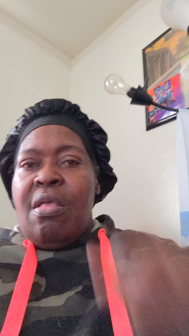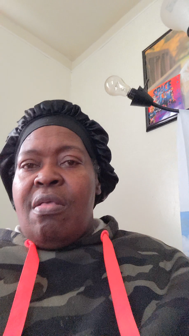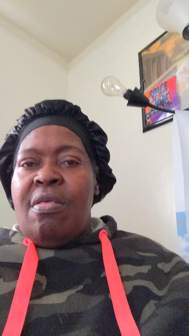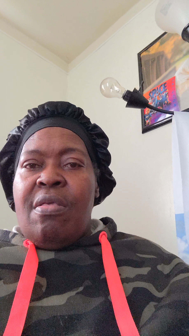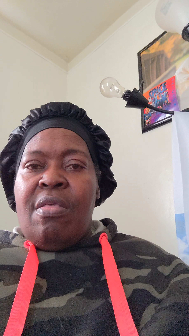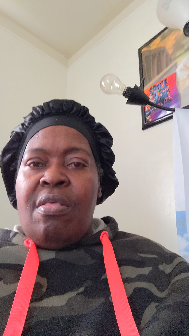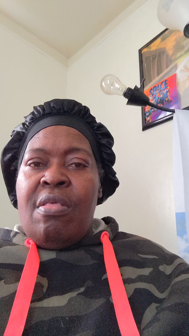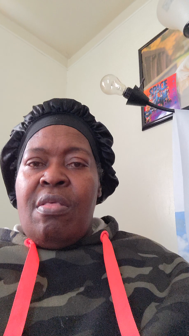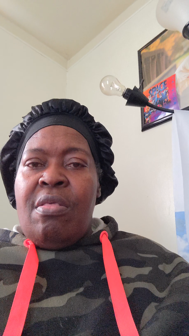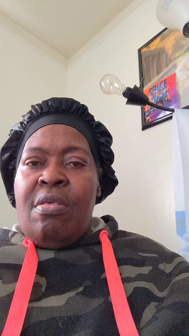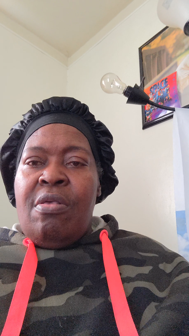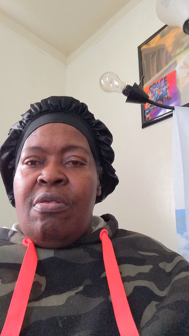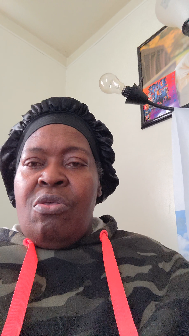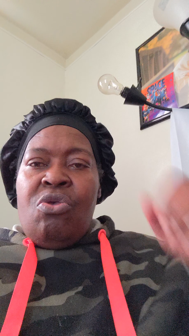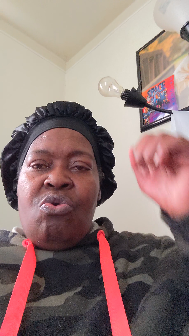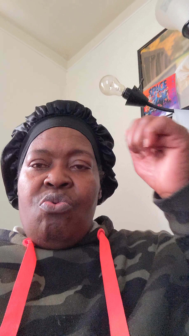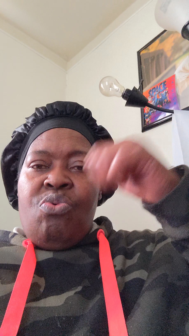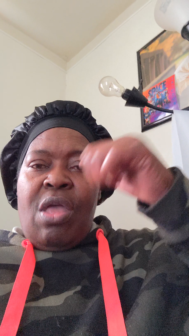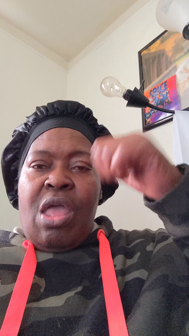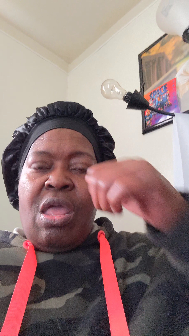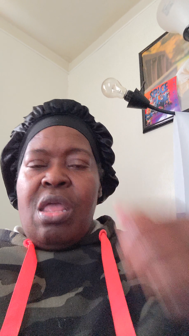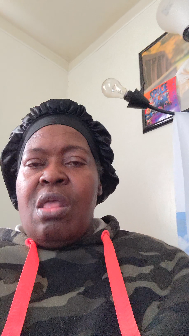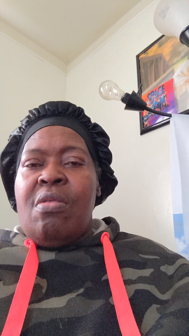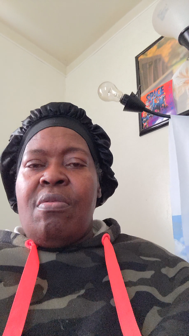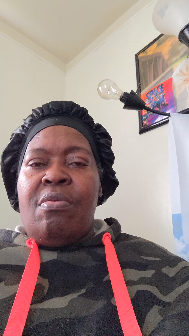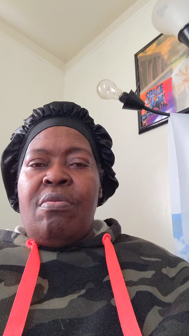rock